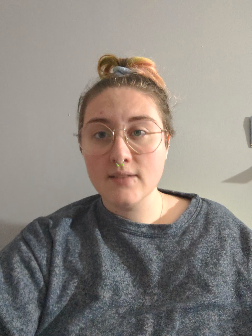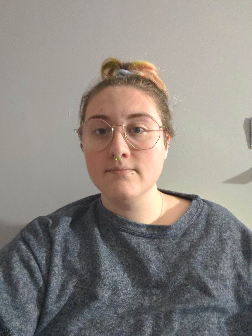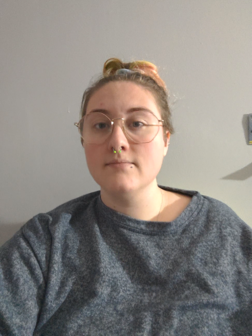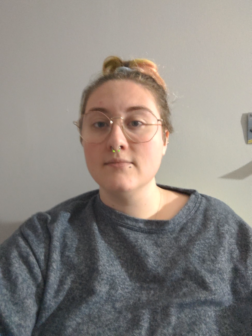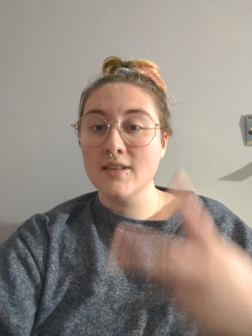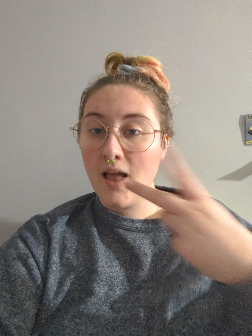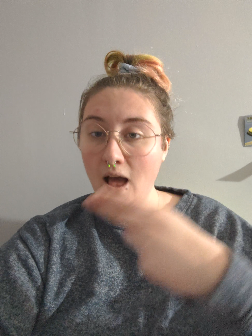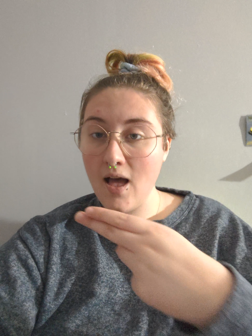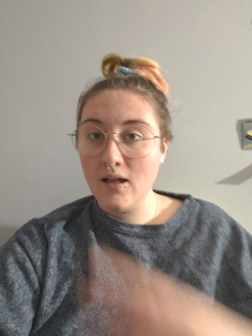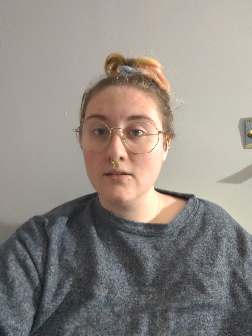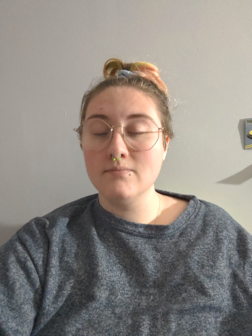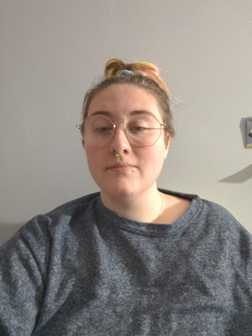cut